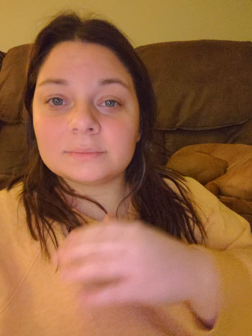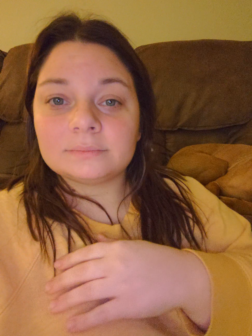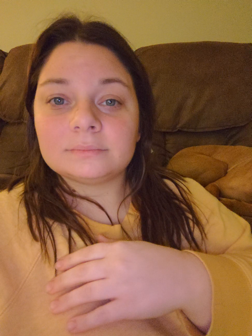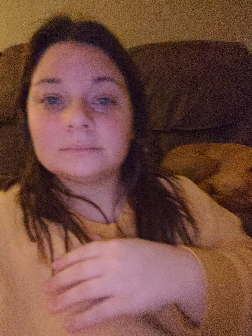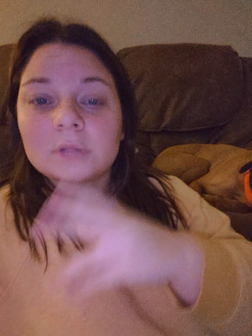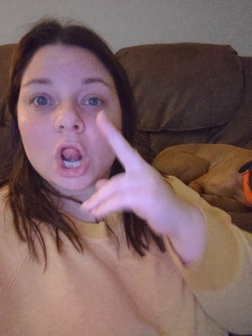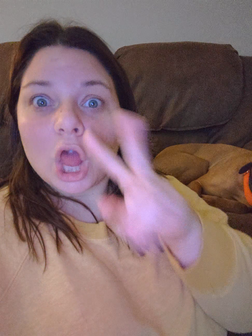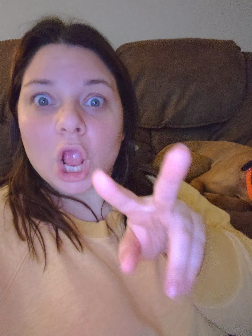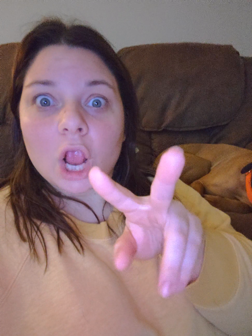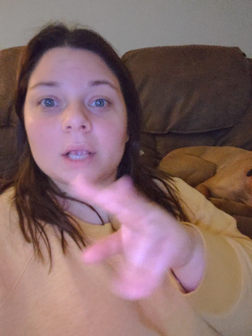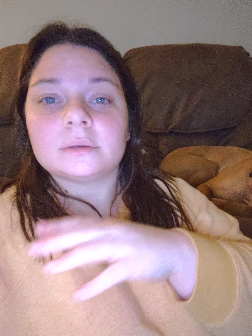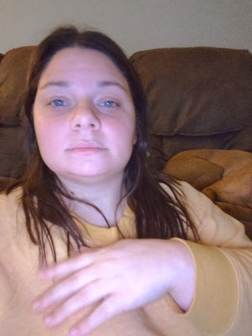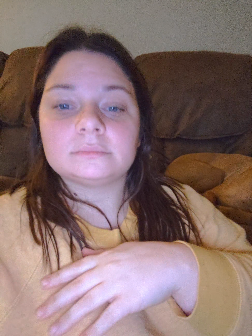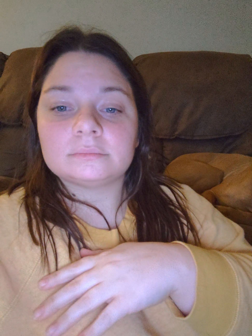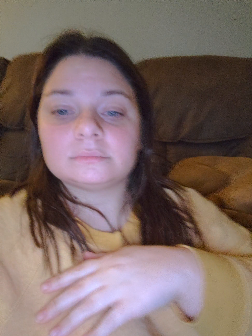look